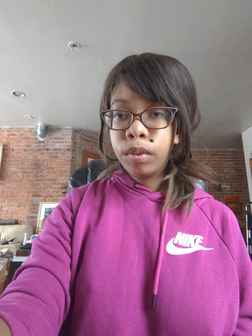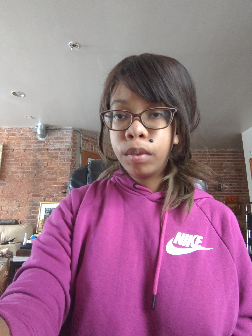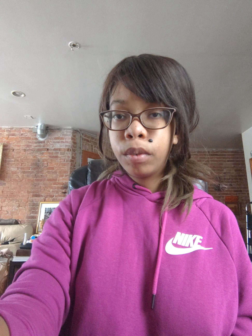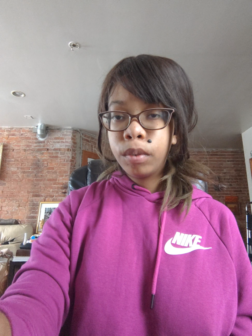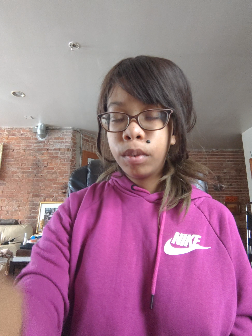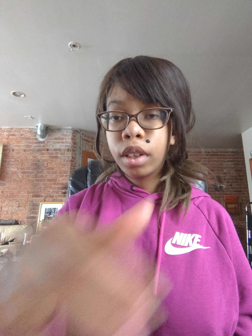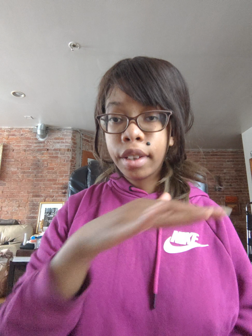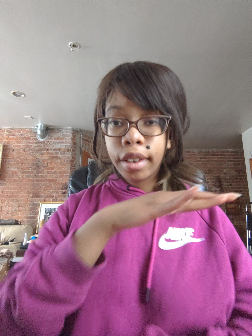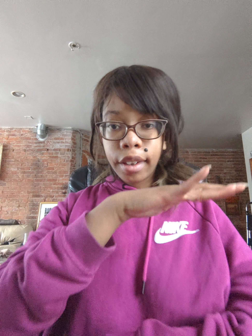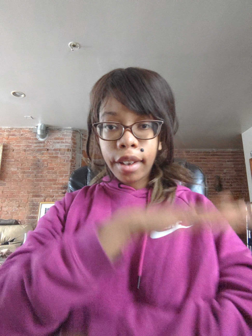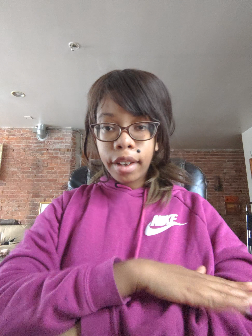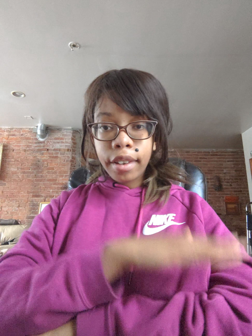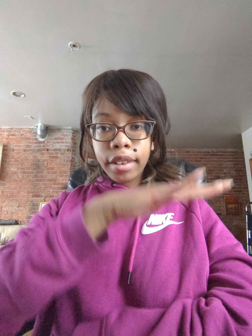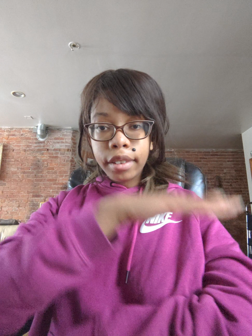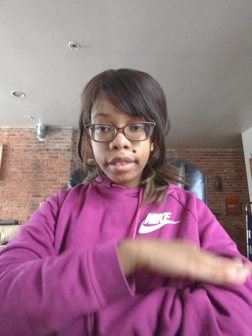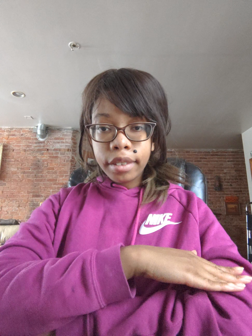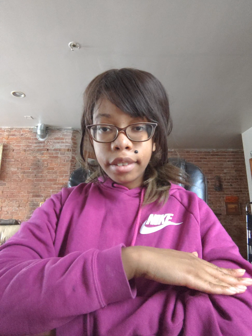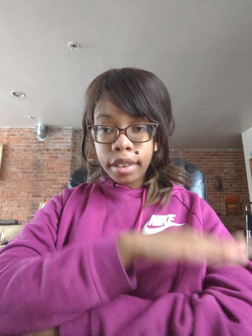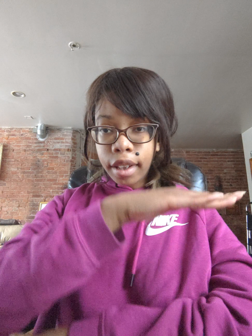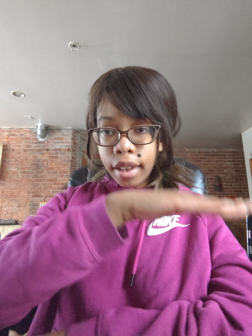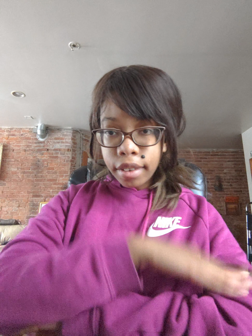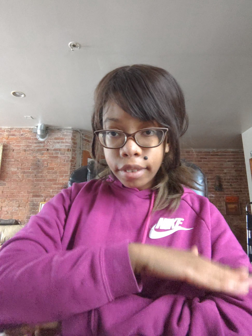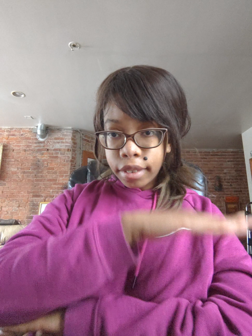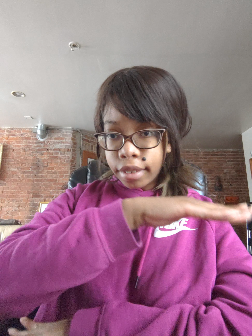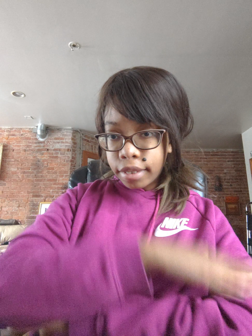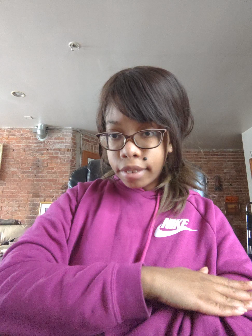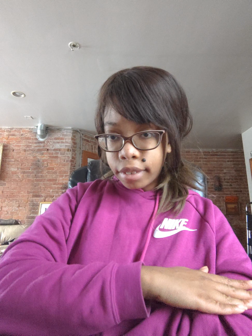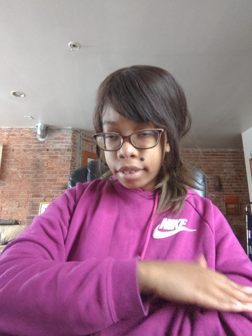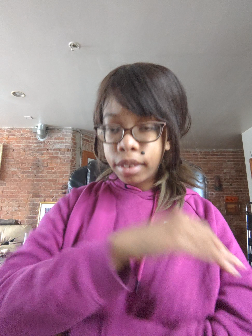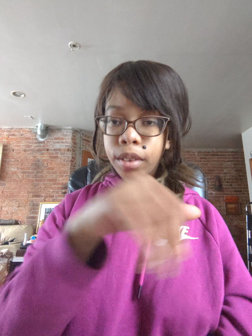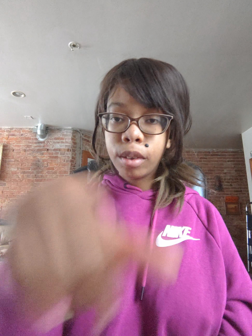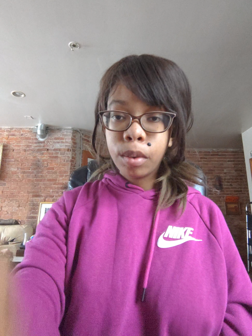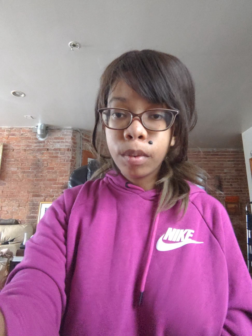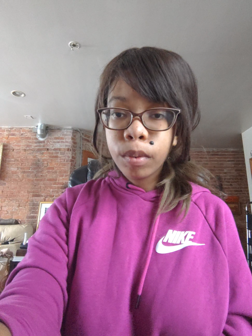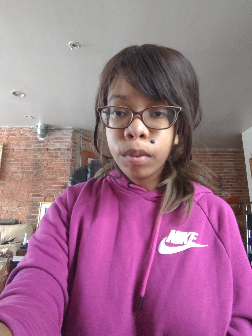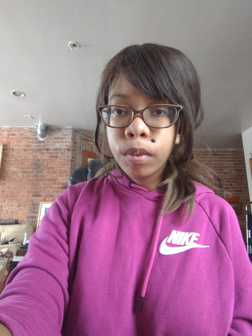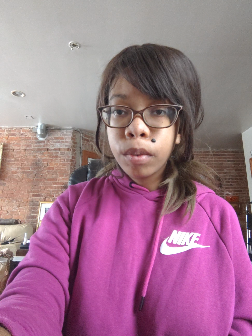table